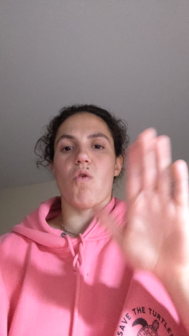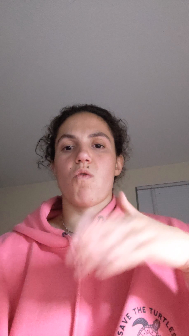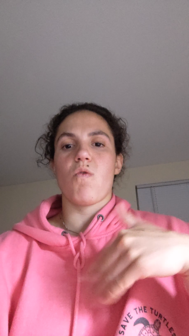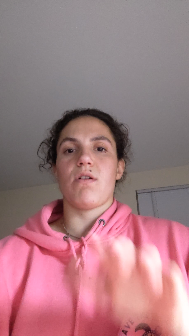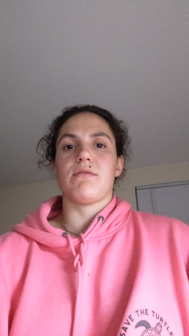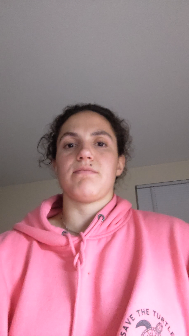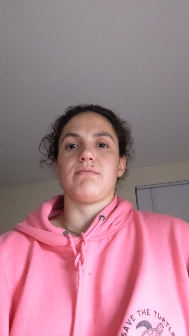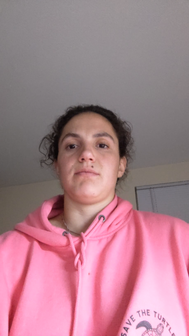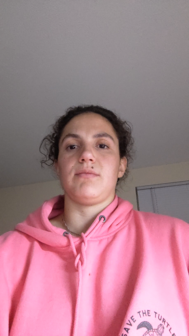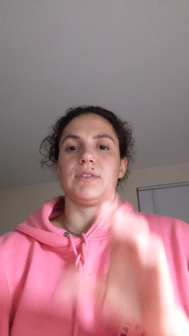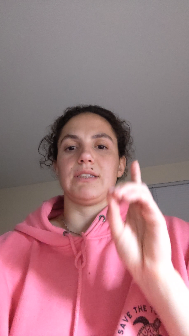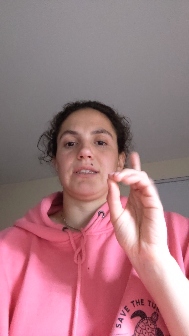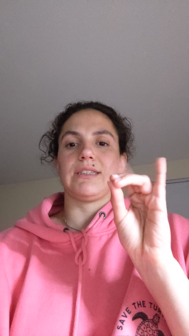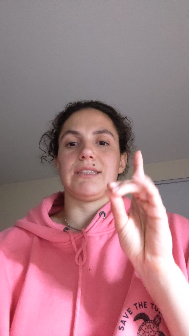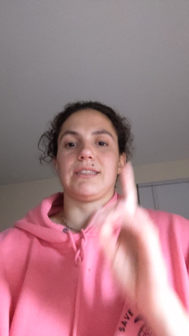did